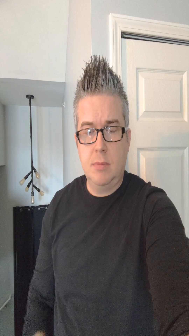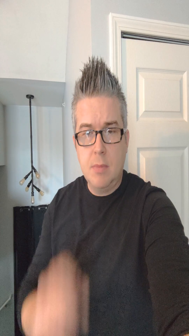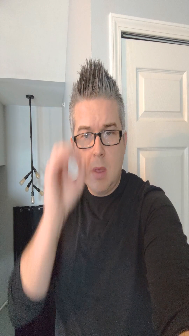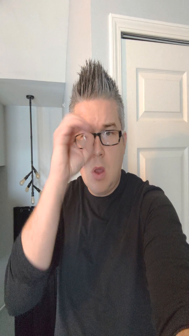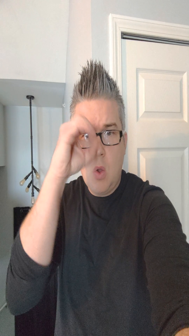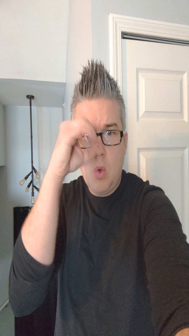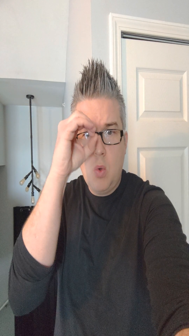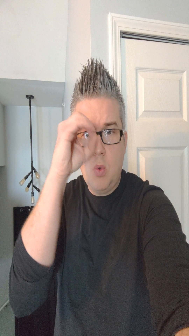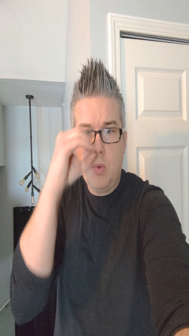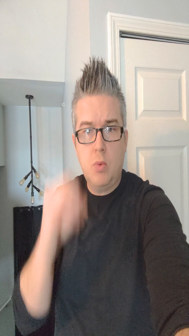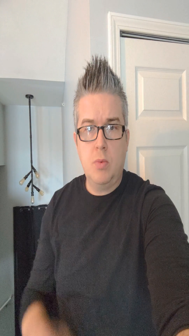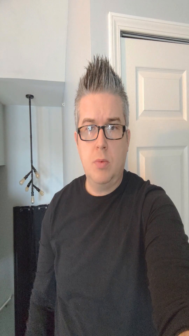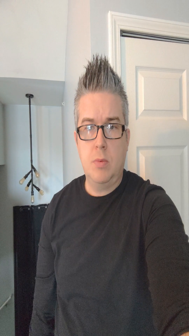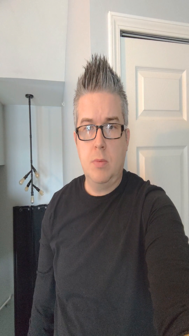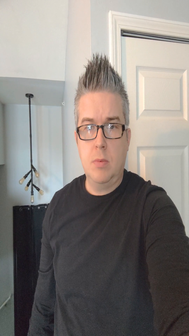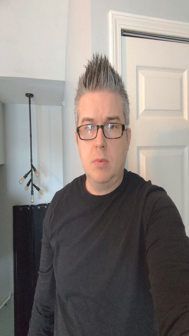owl